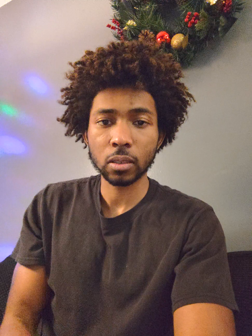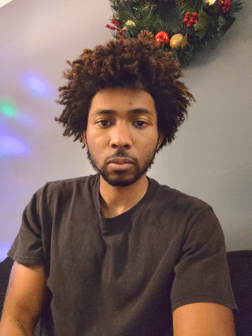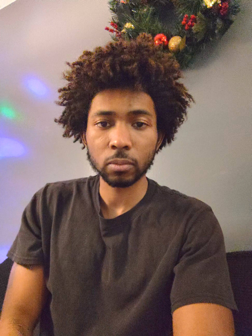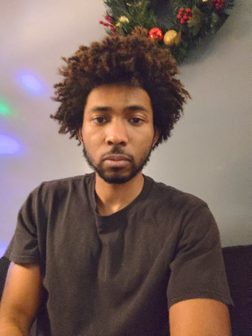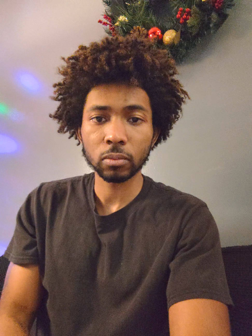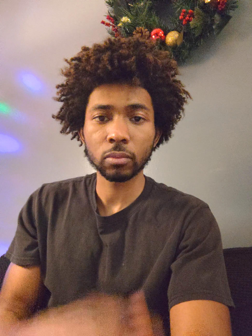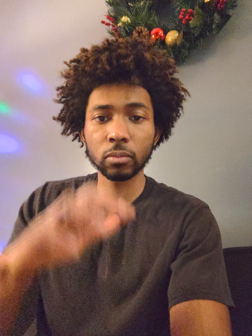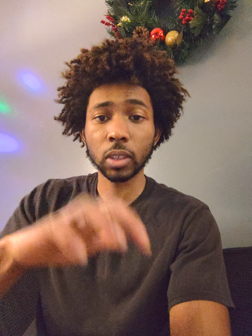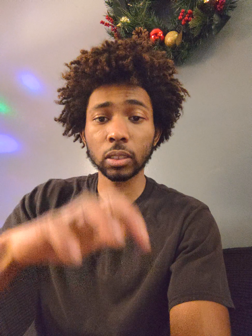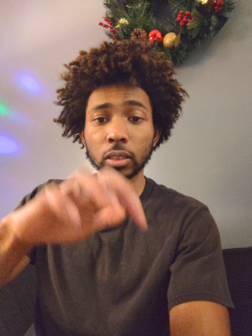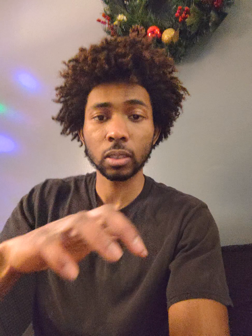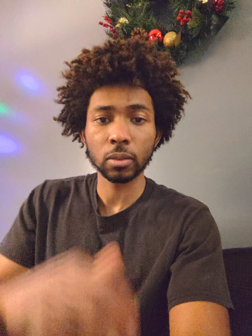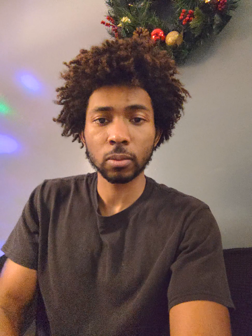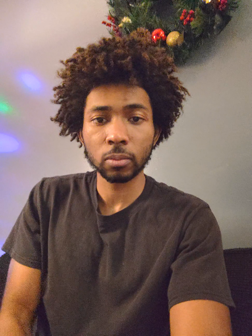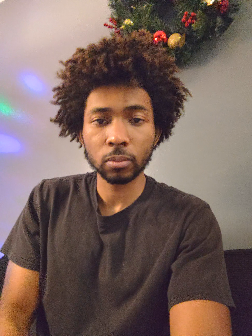alligator